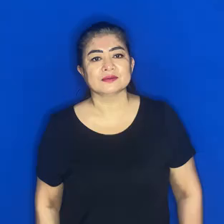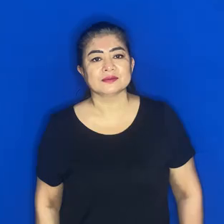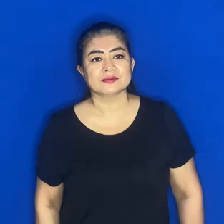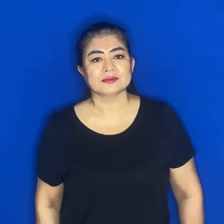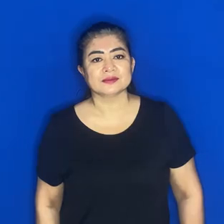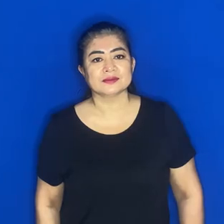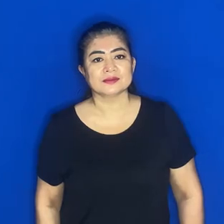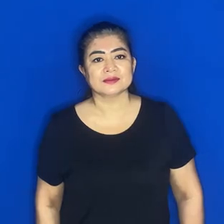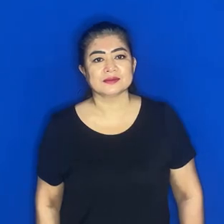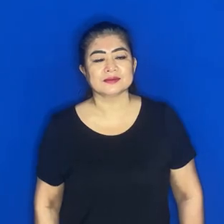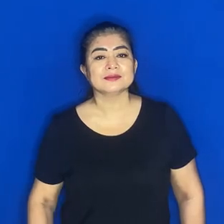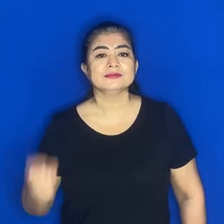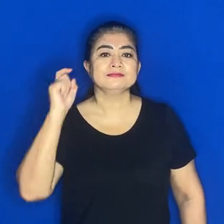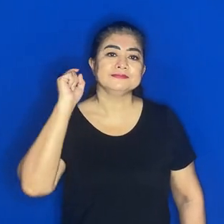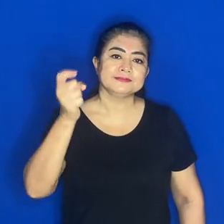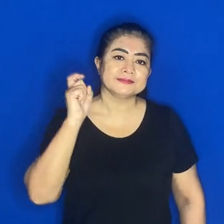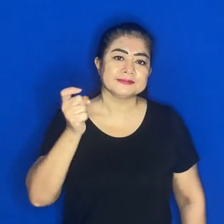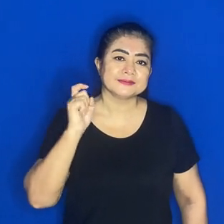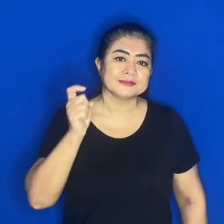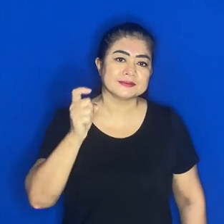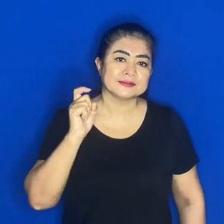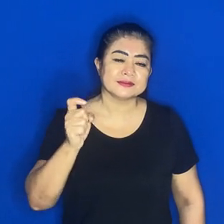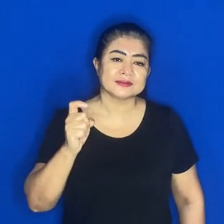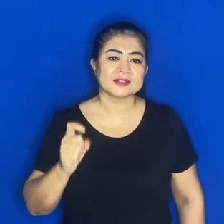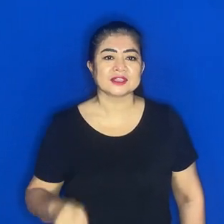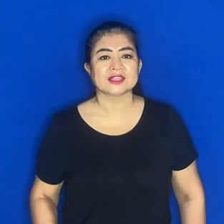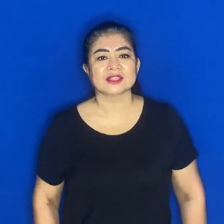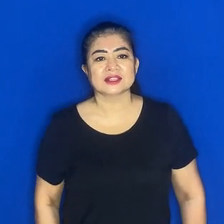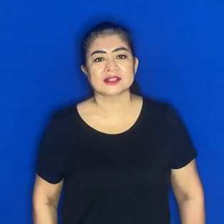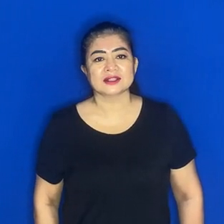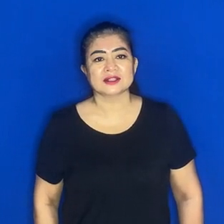fast